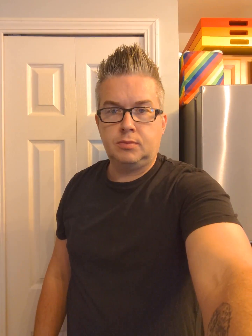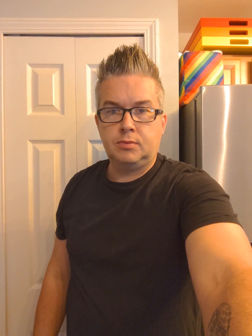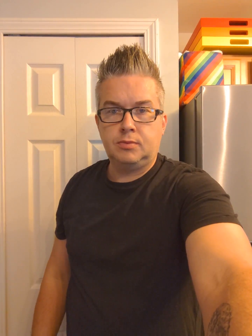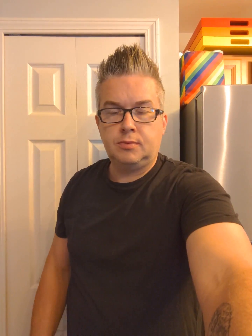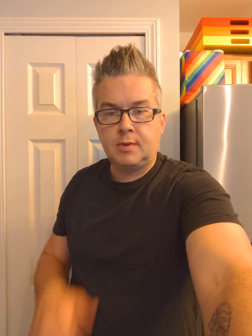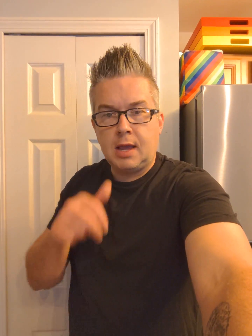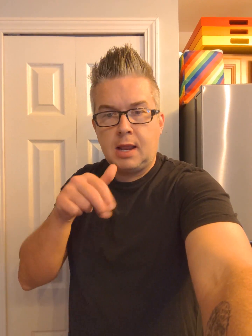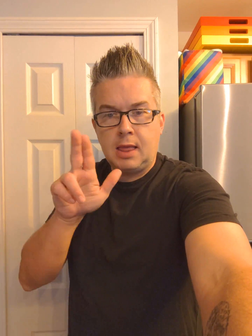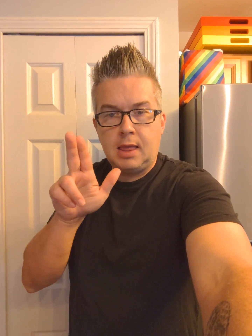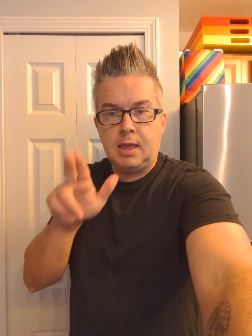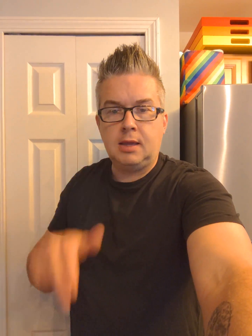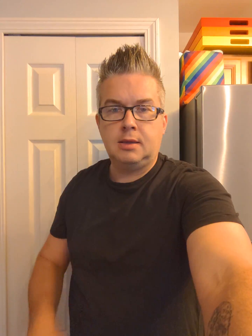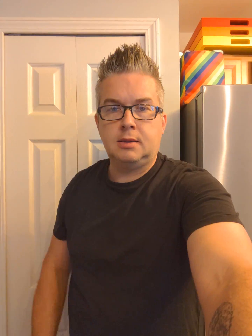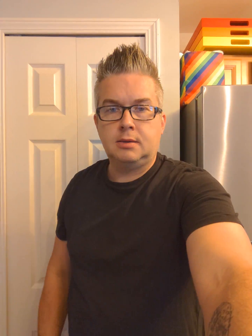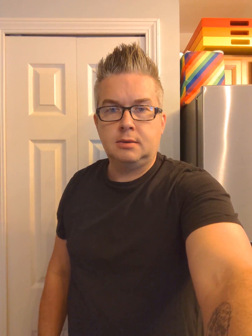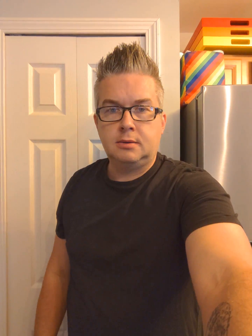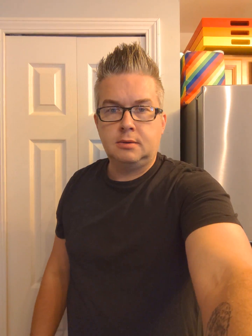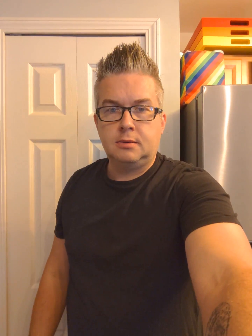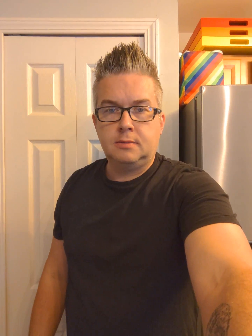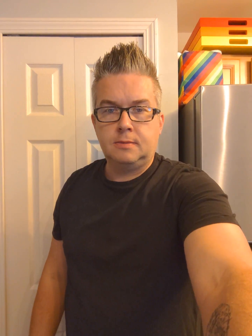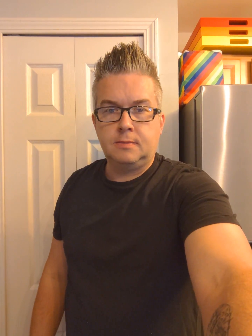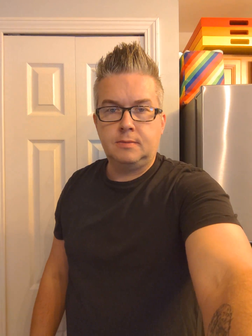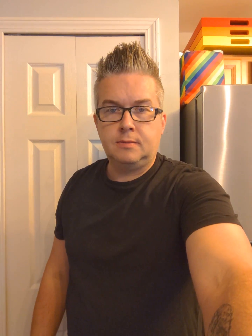lick